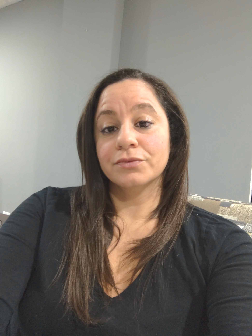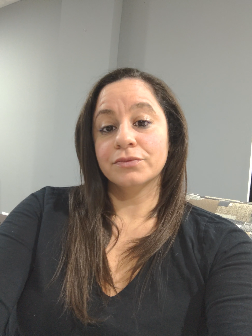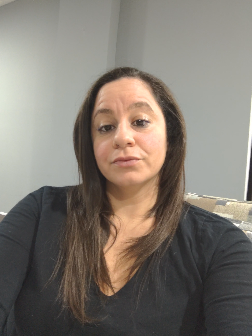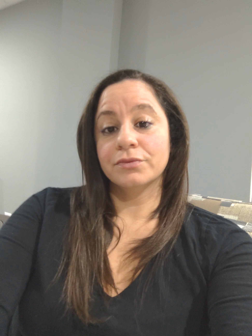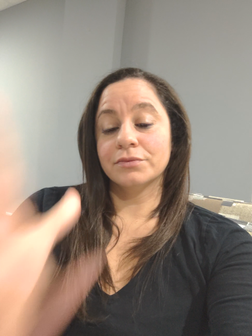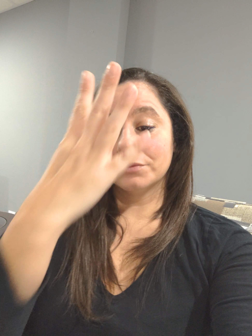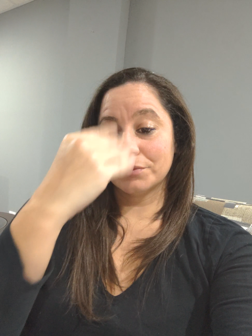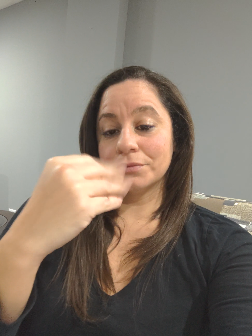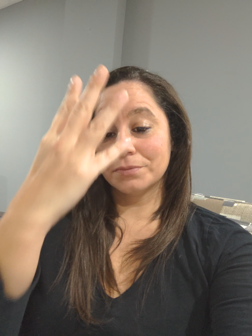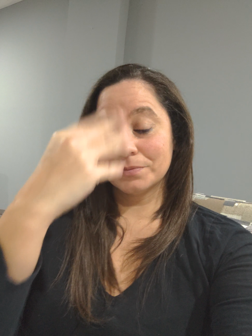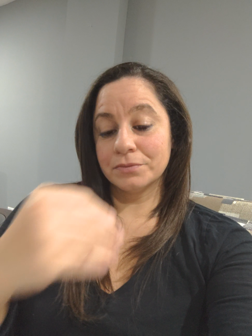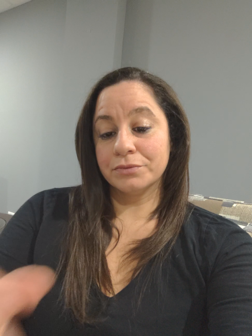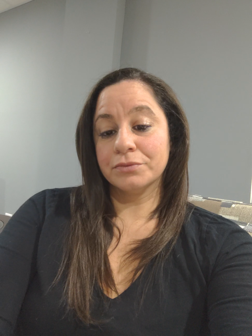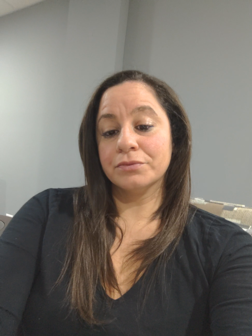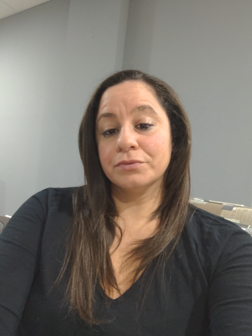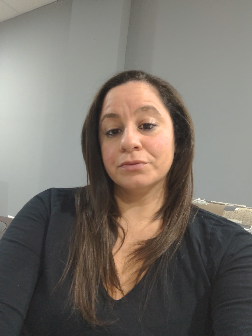sleepy